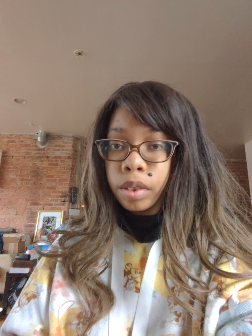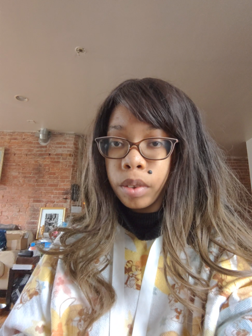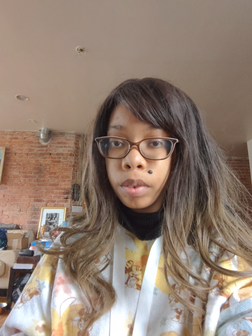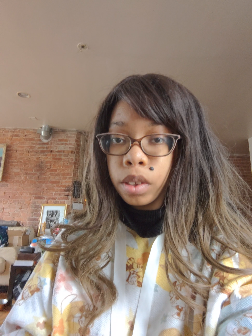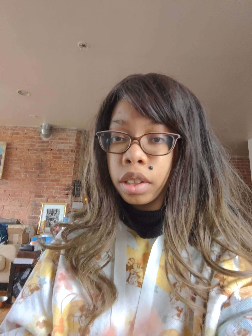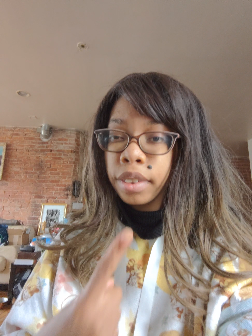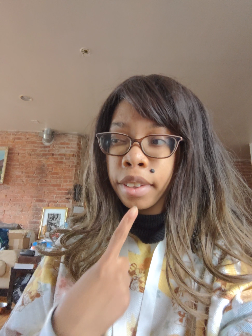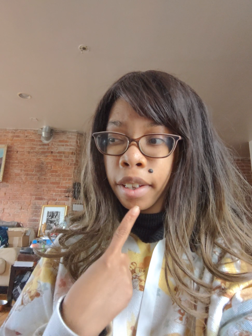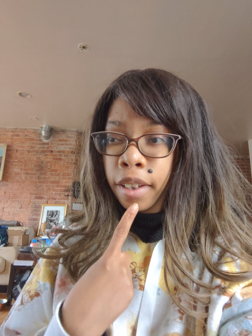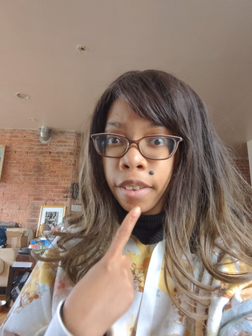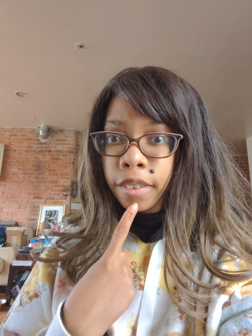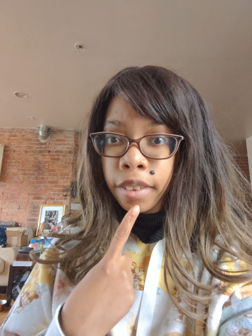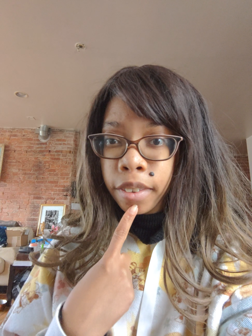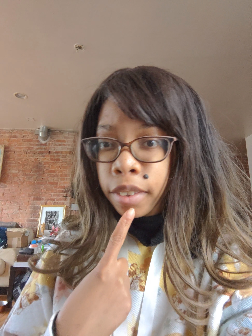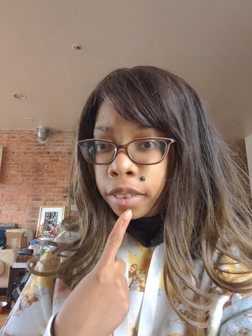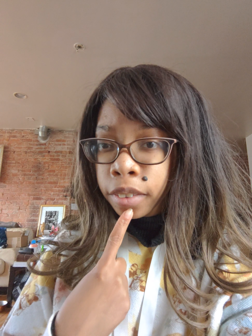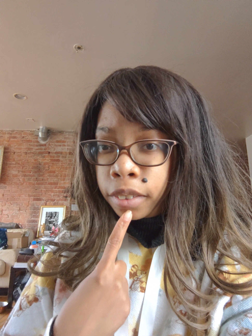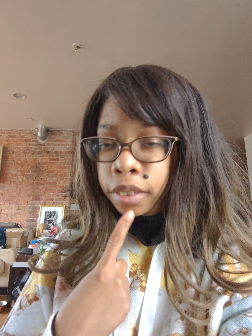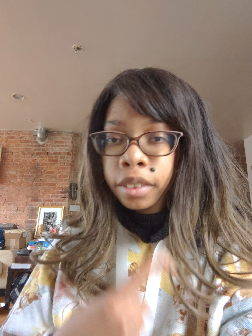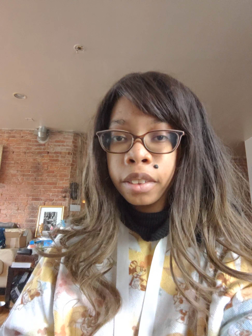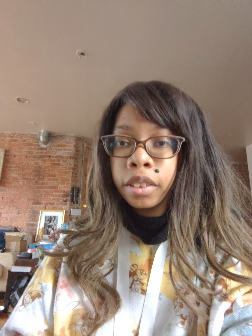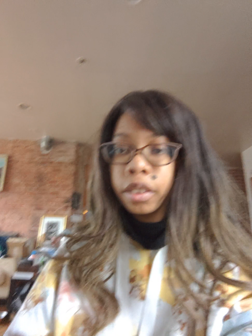say